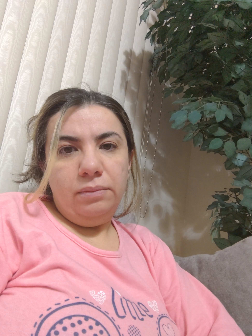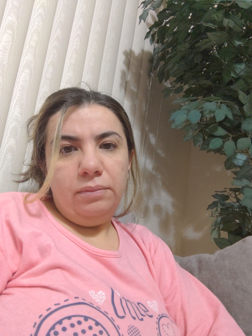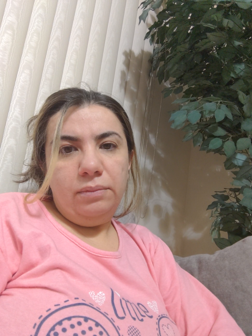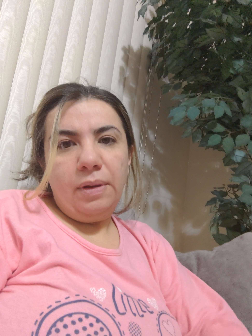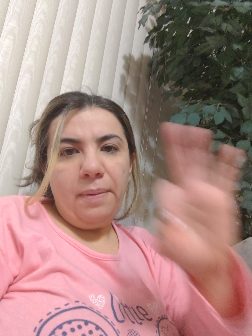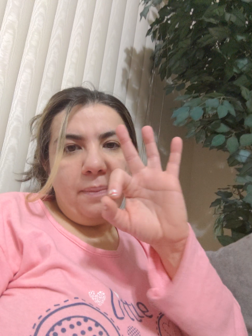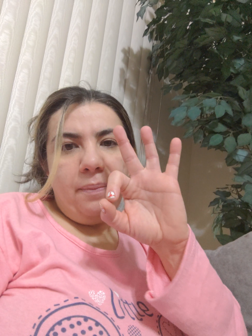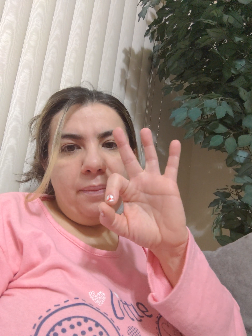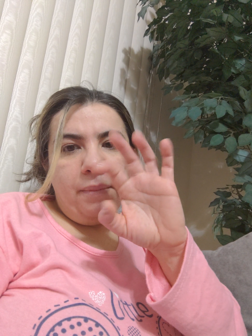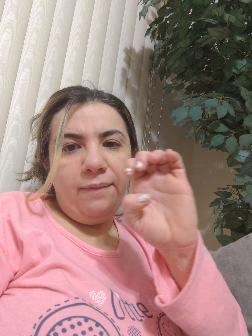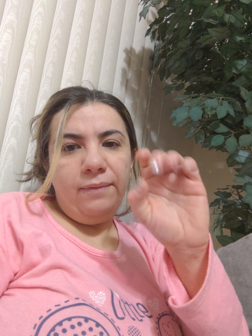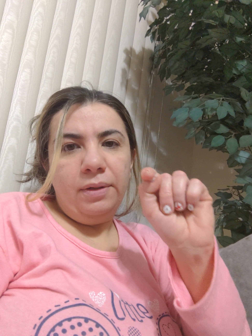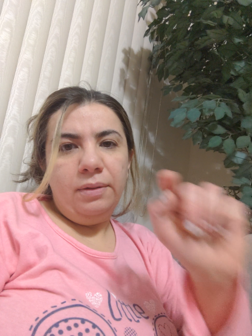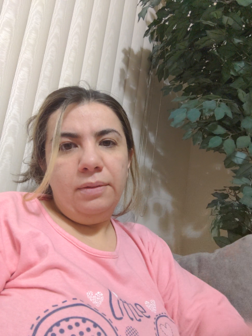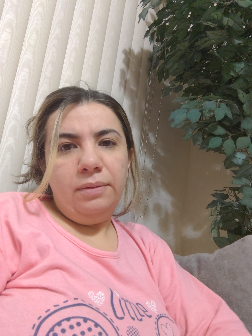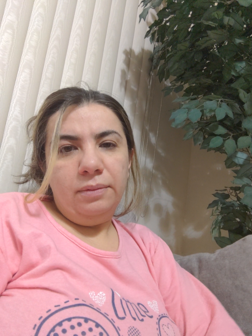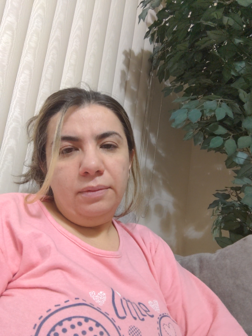feet